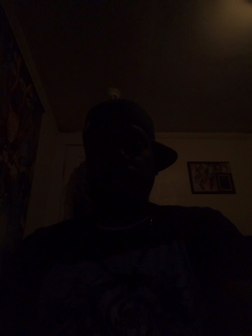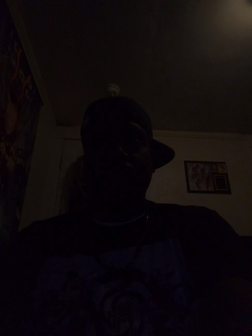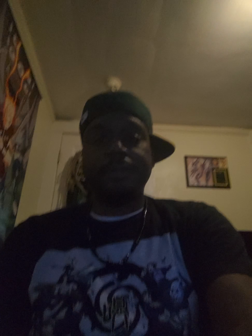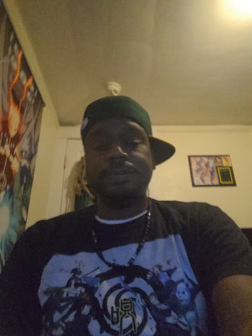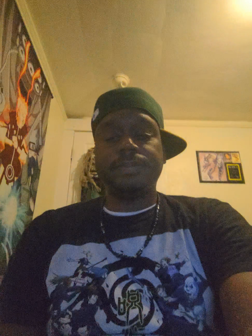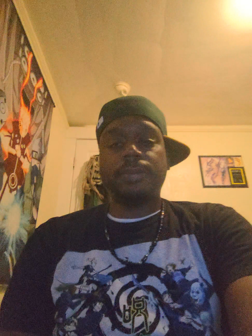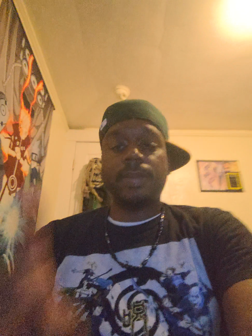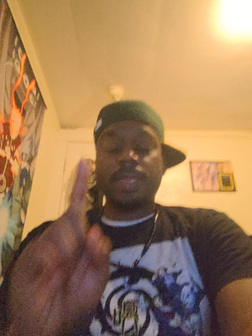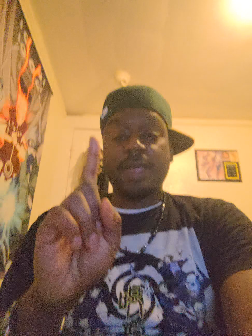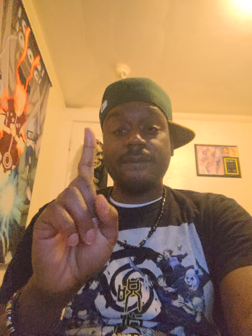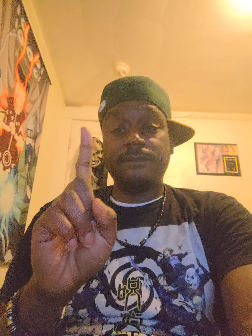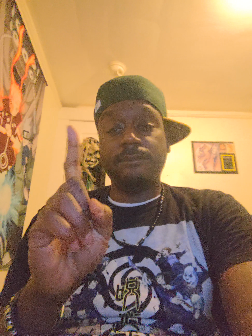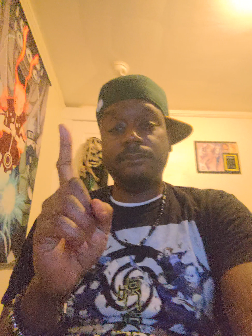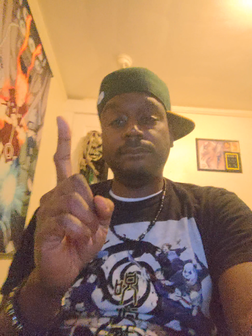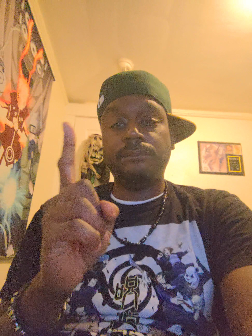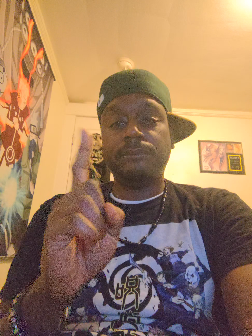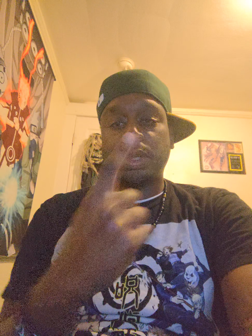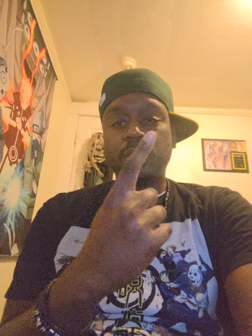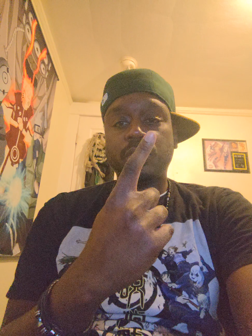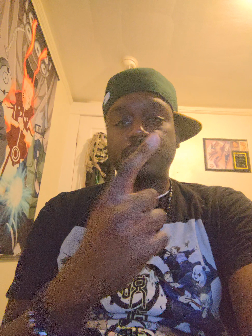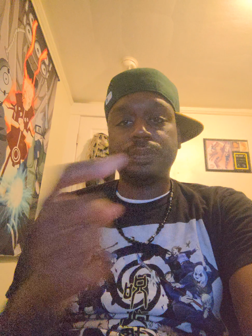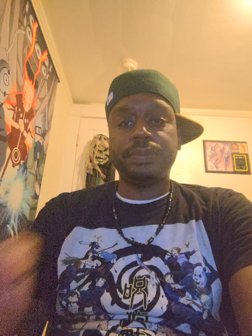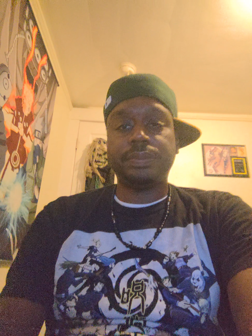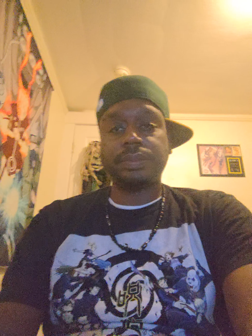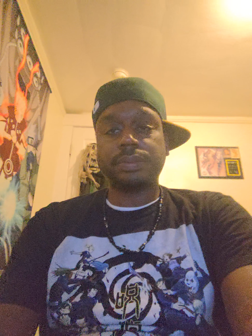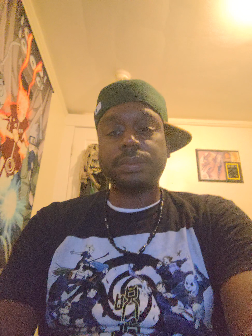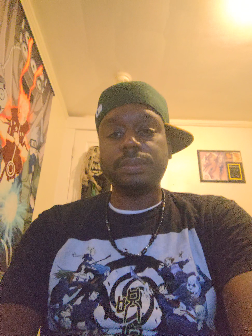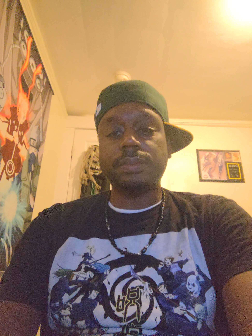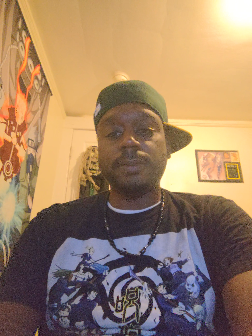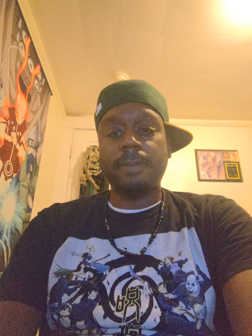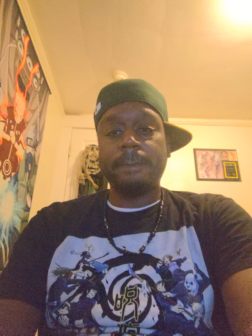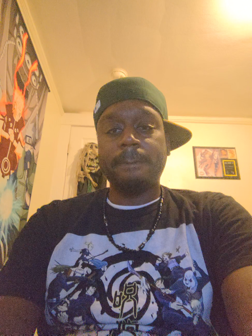first